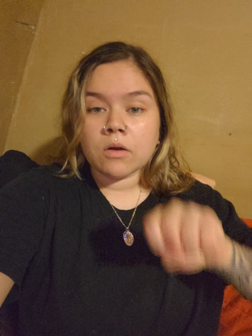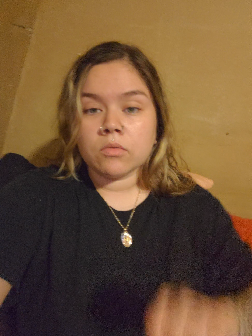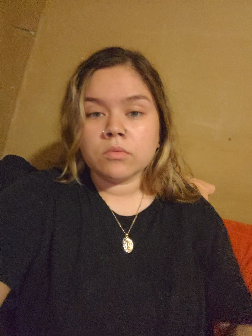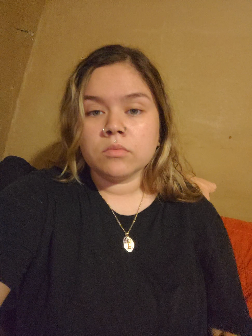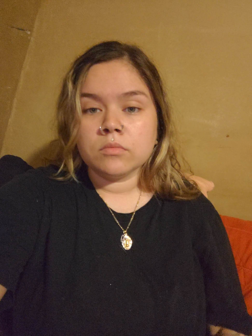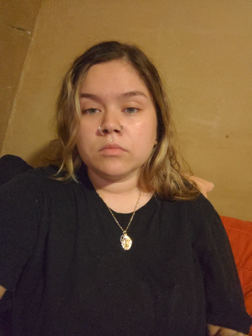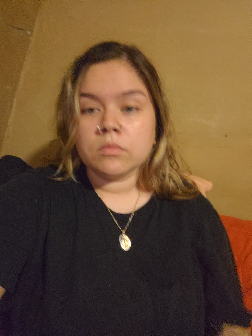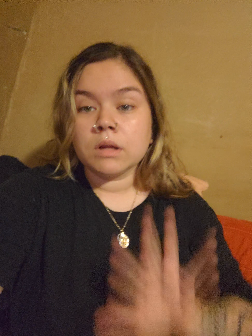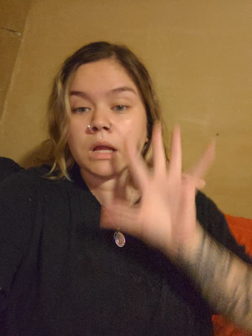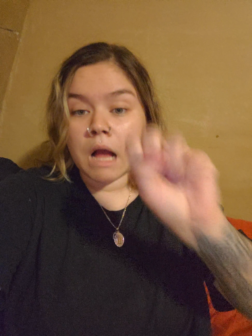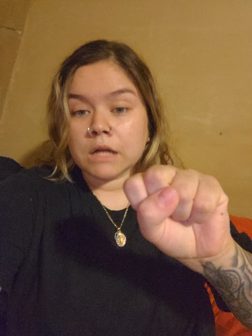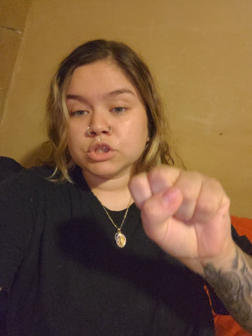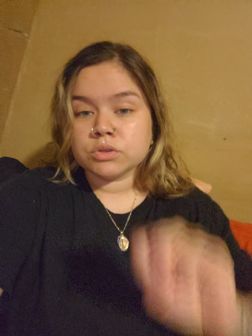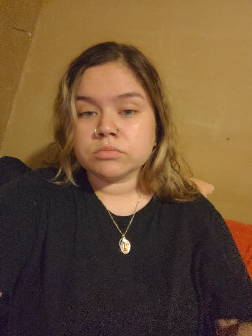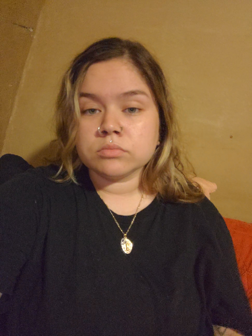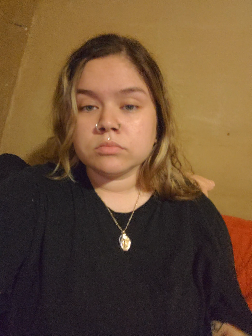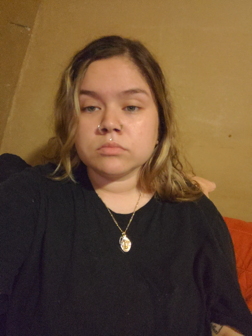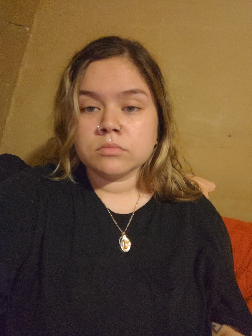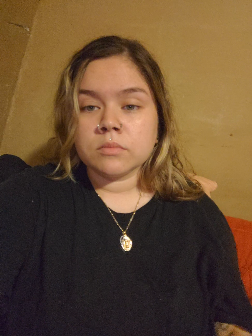catch